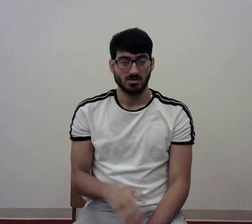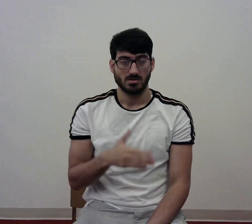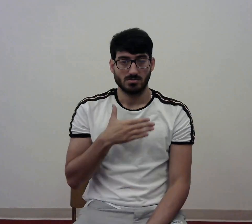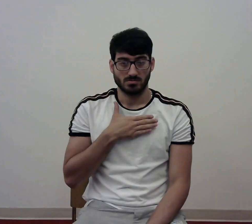mən